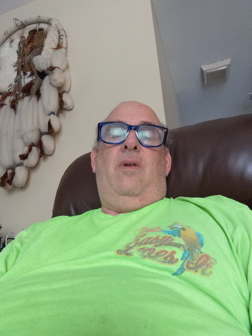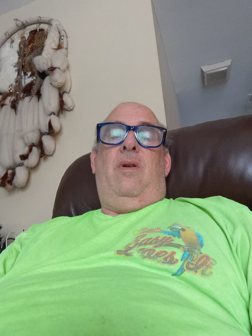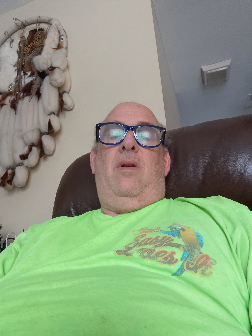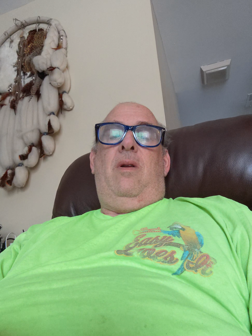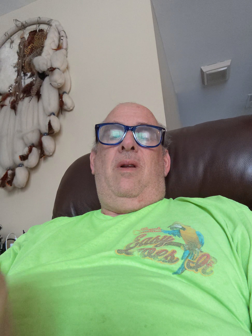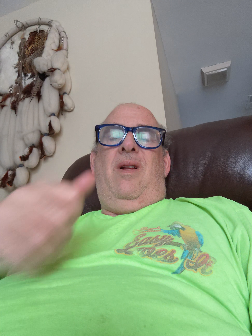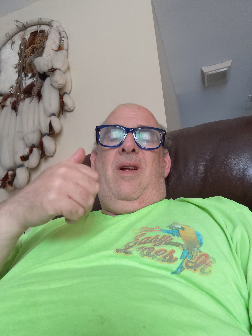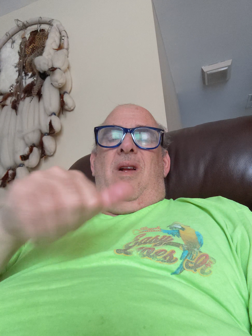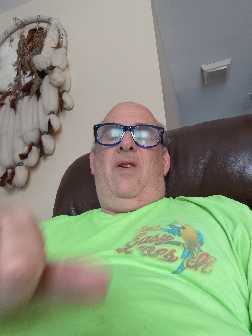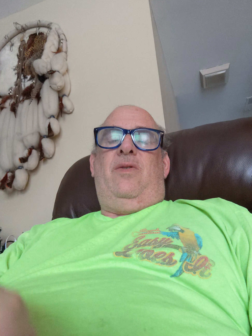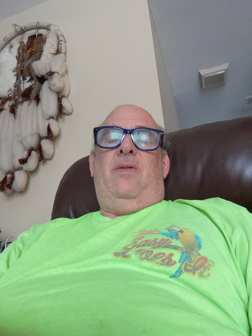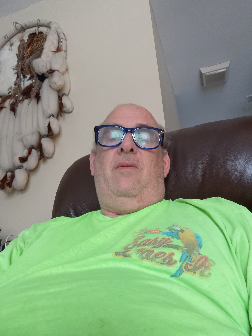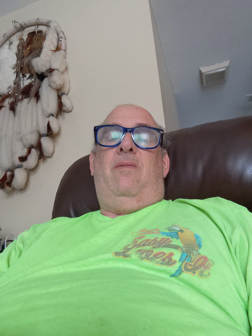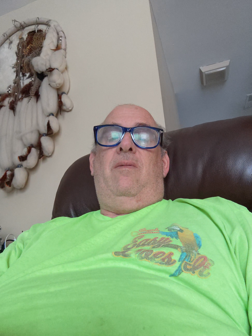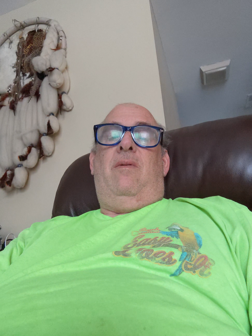hide